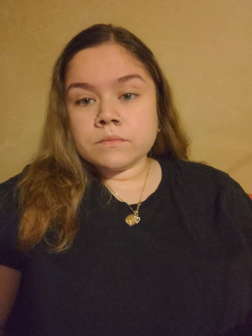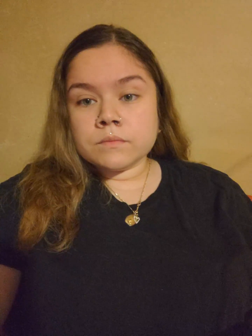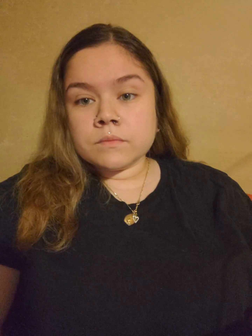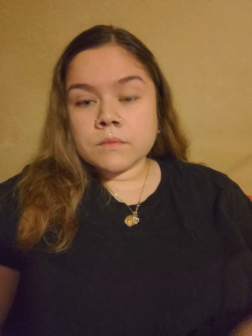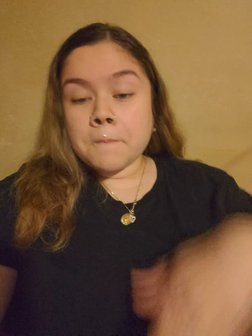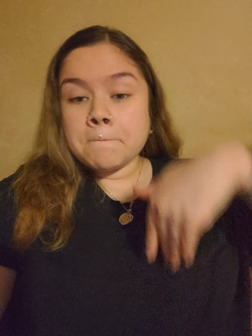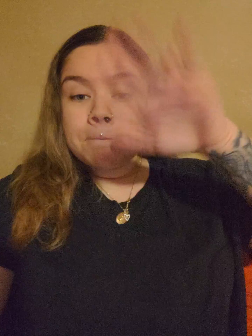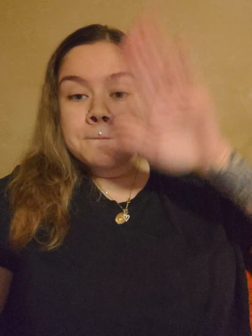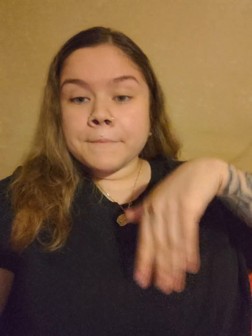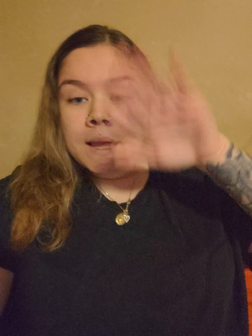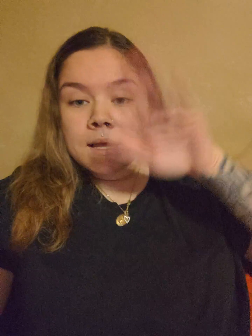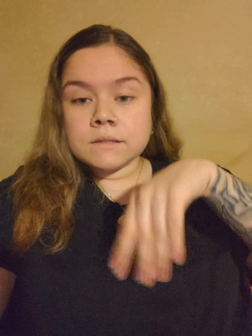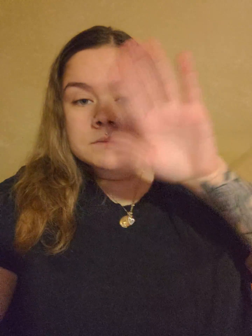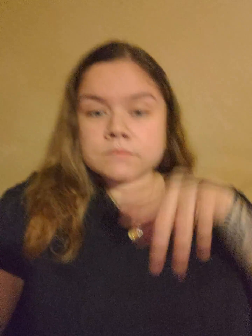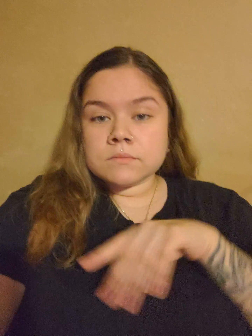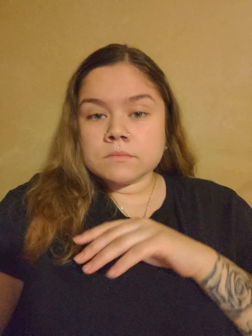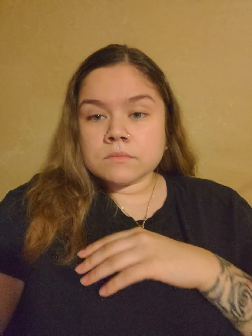paint